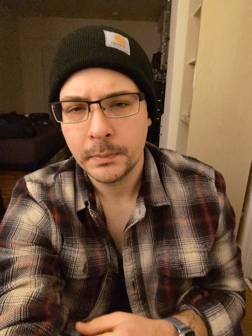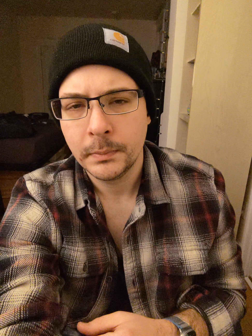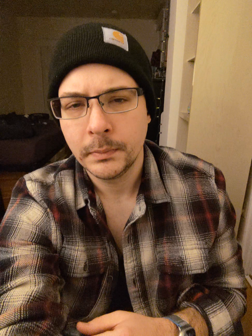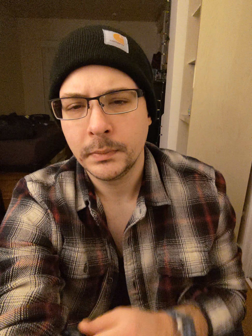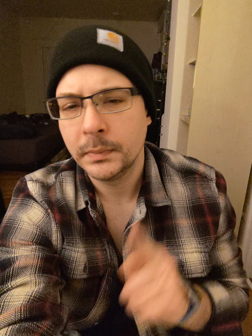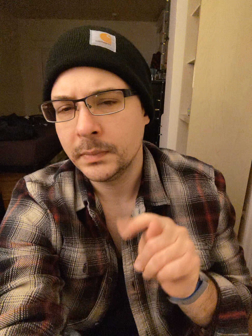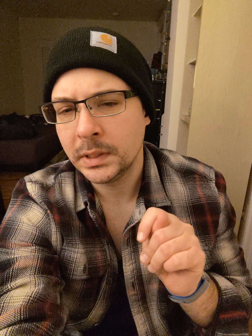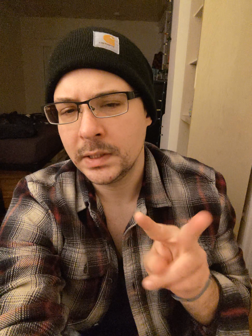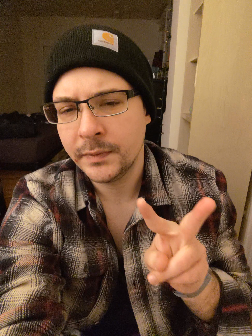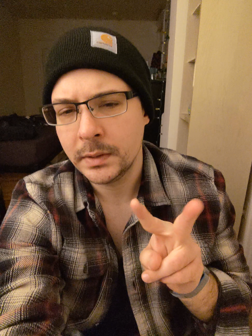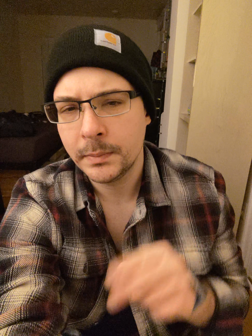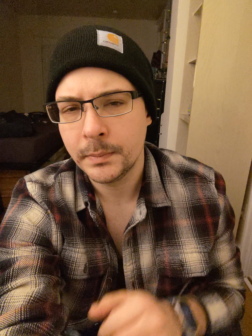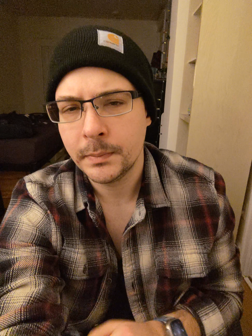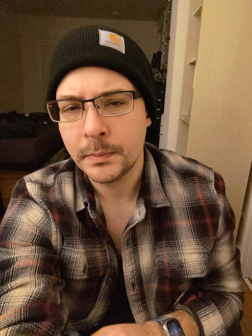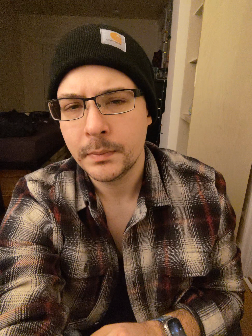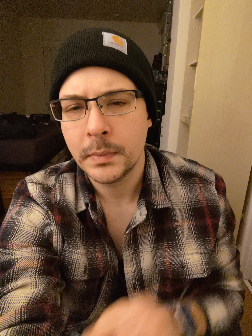TV